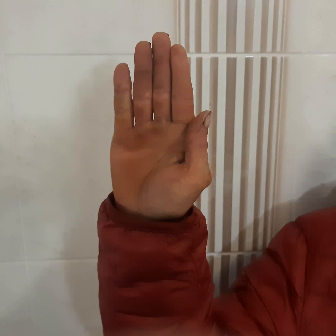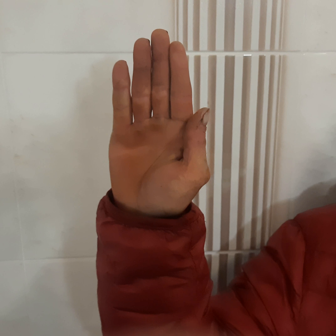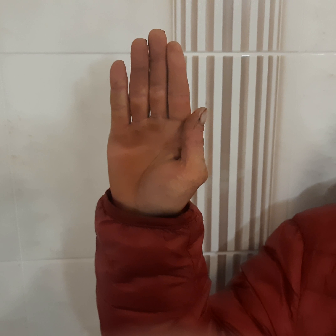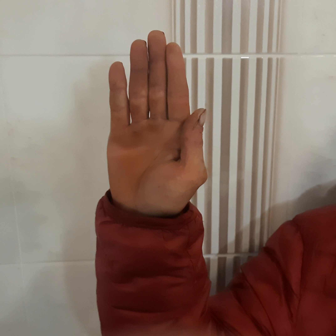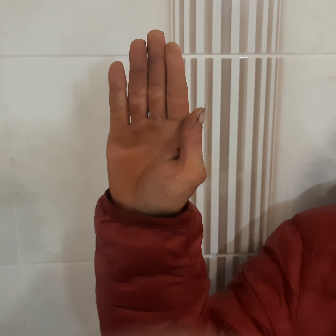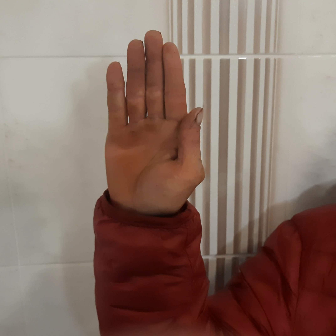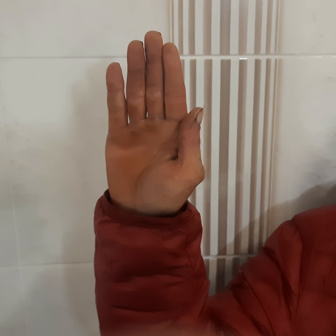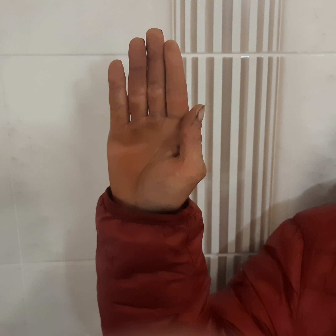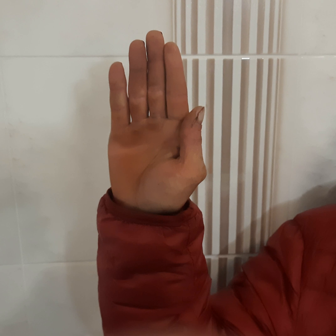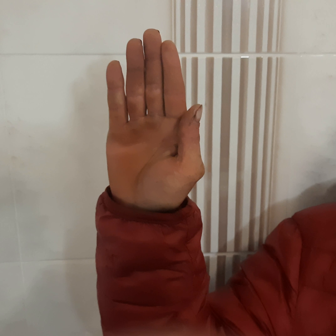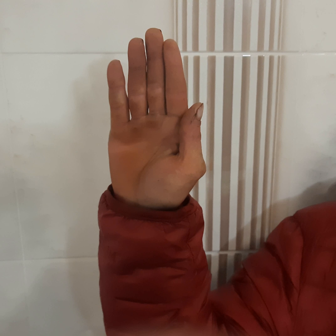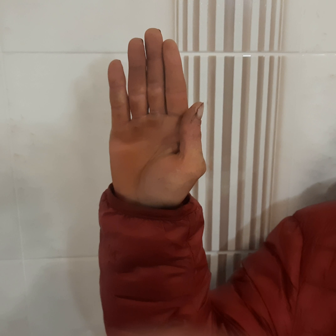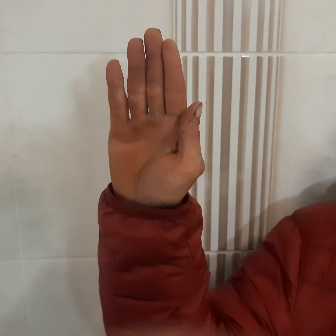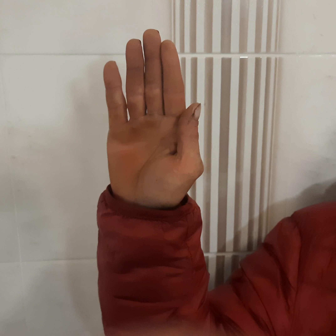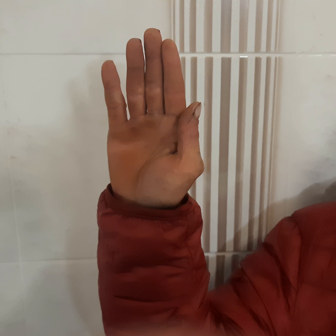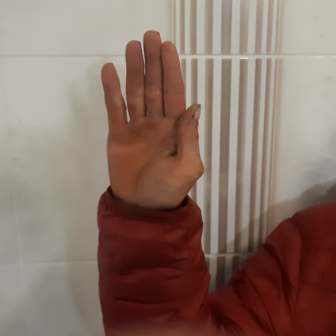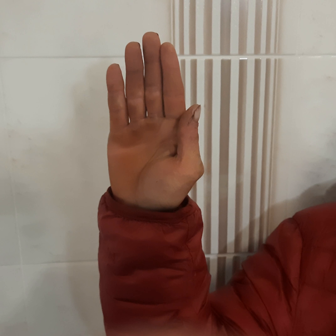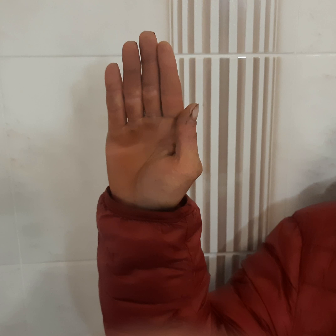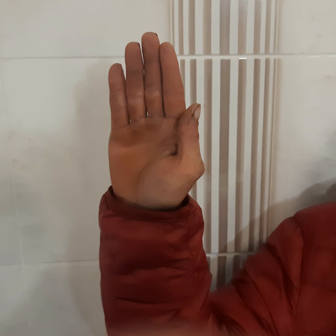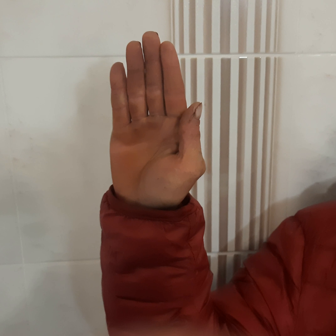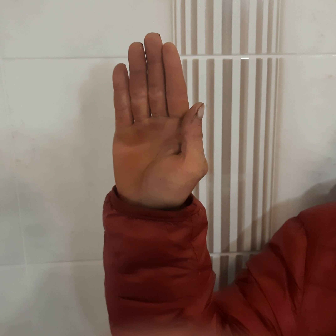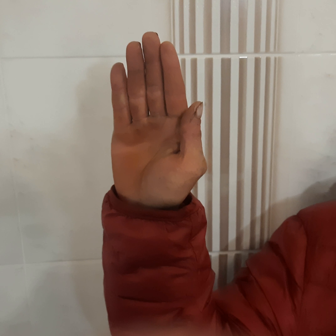В